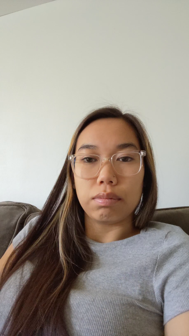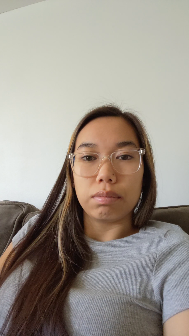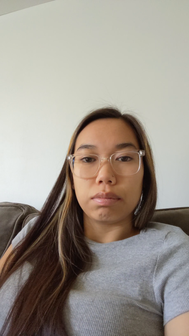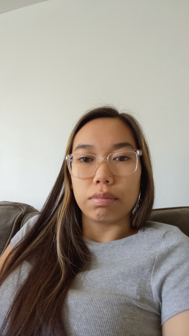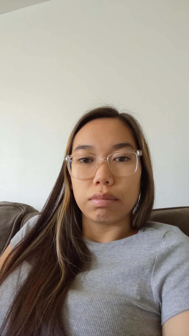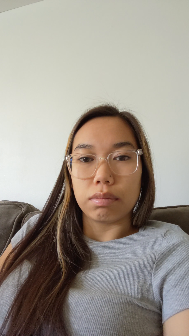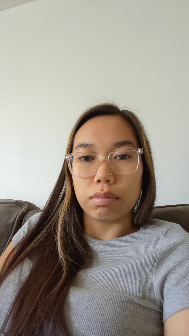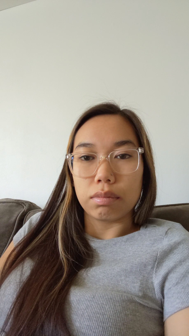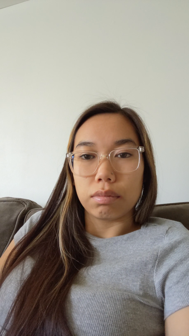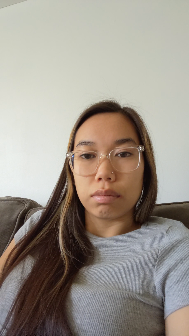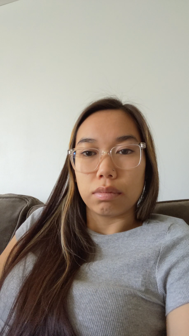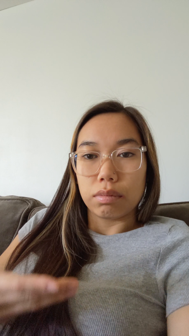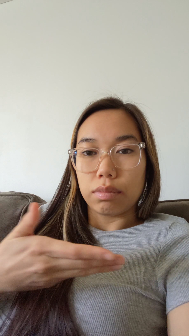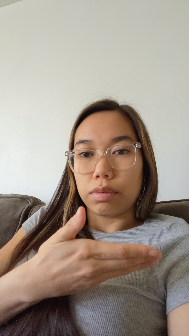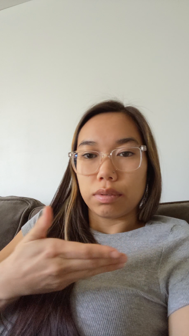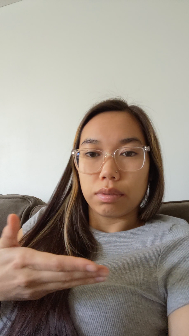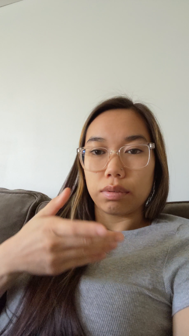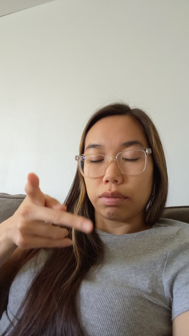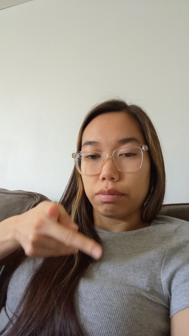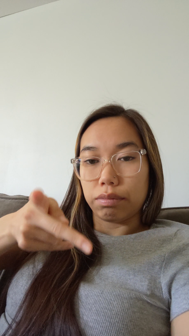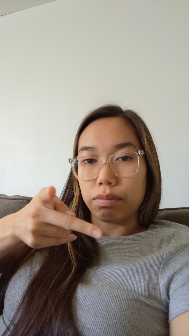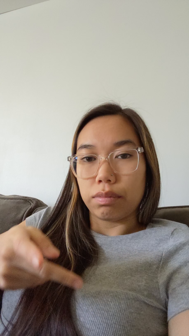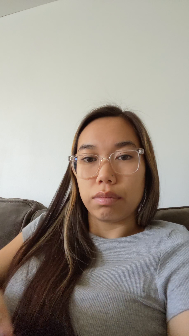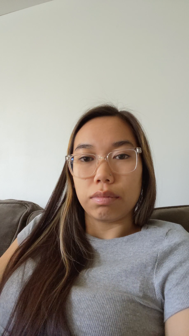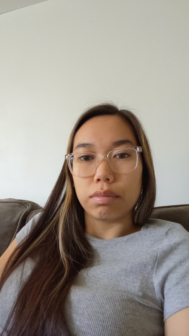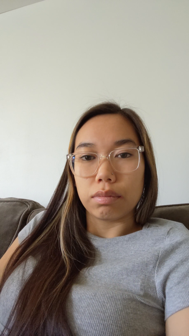babysitter